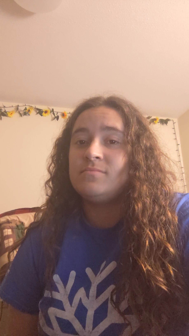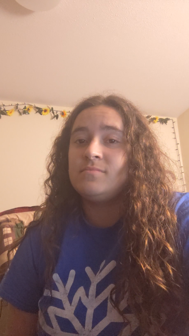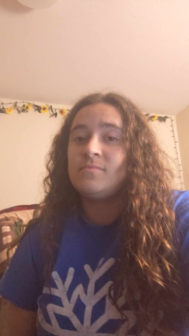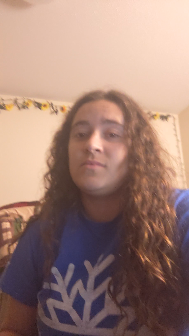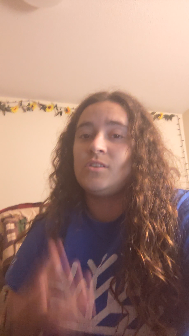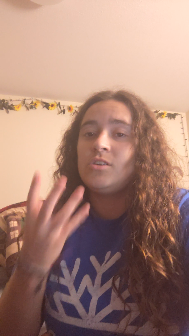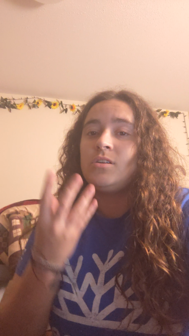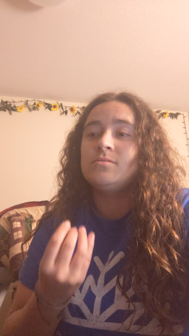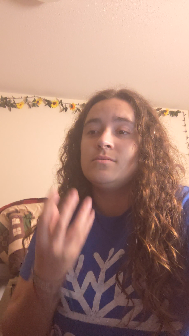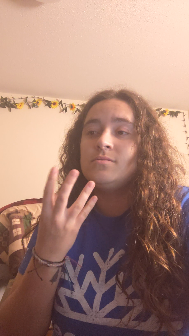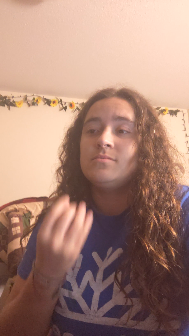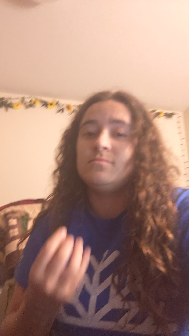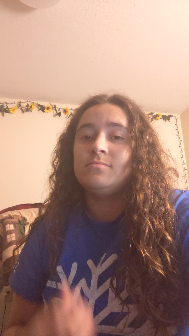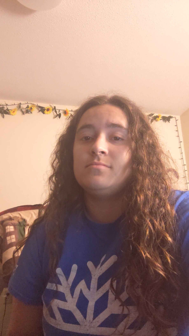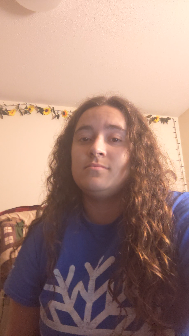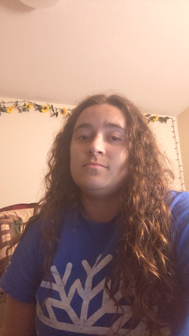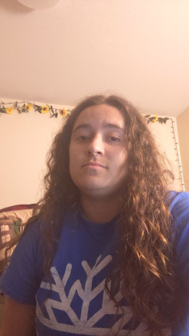gentle